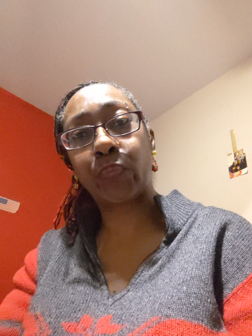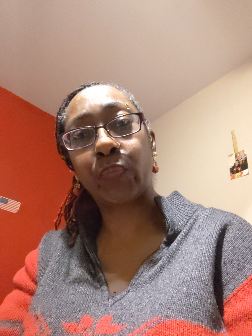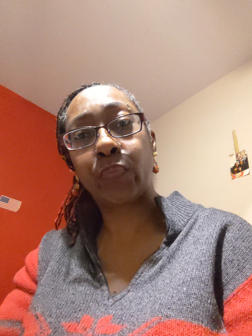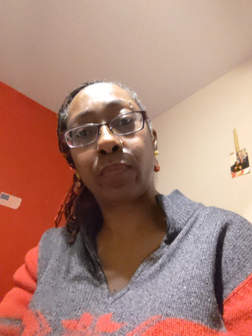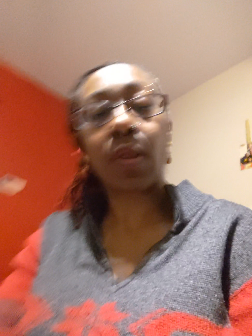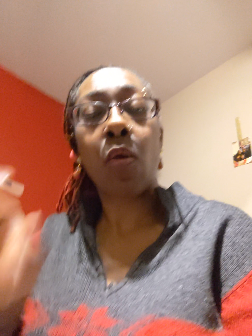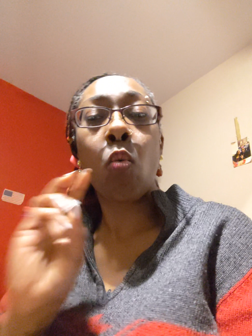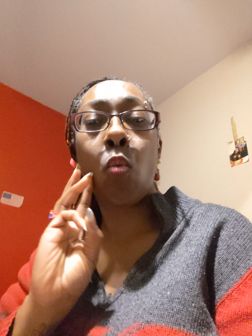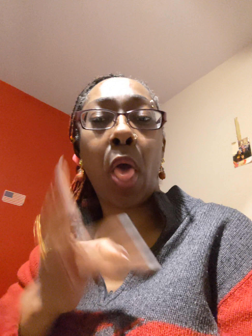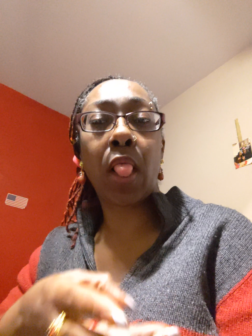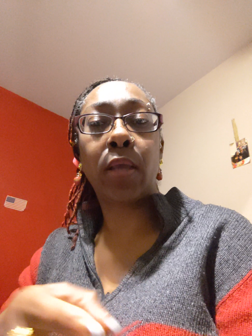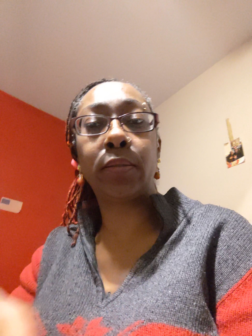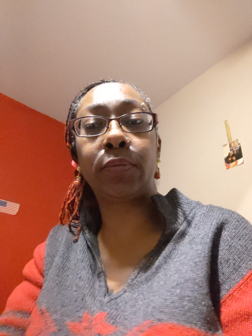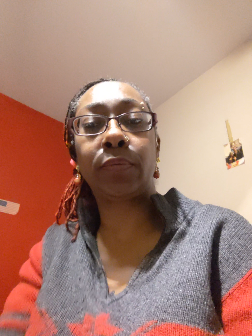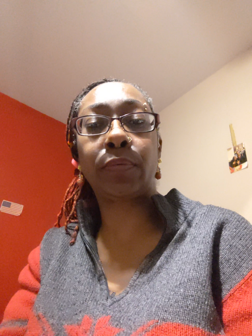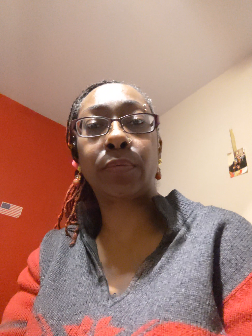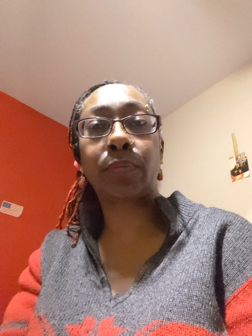will